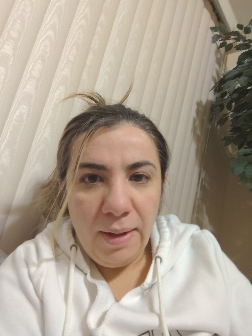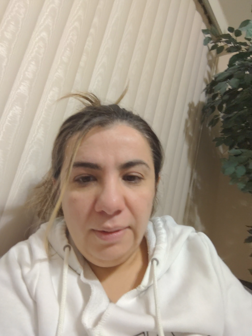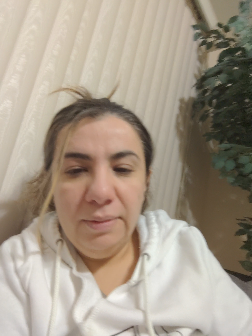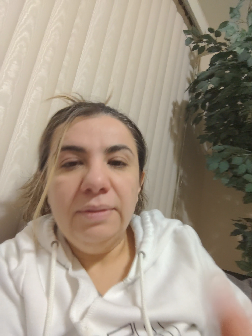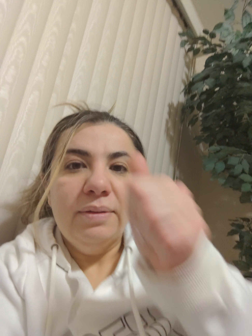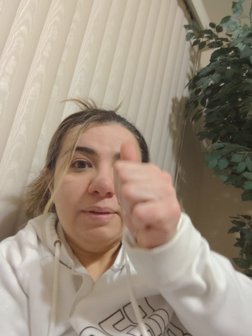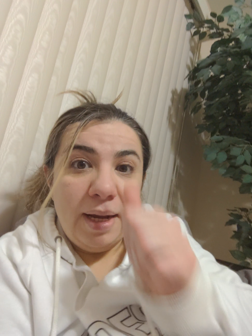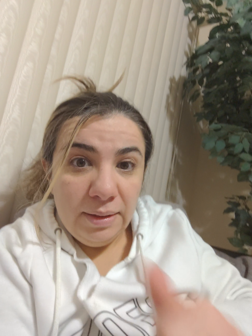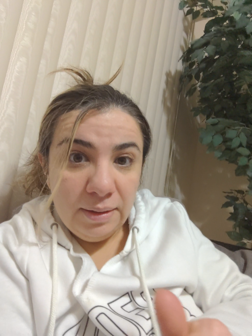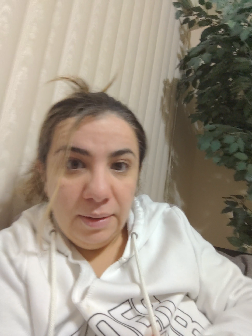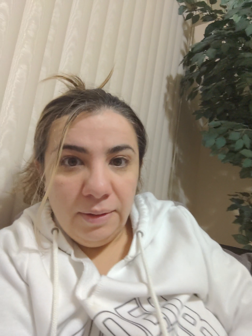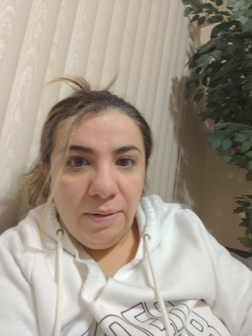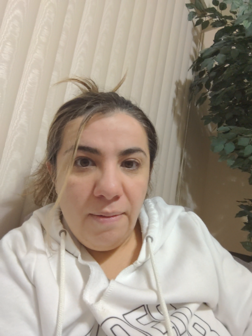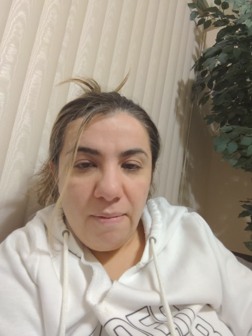hide